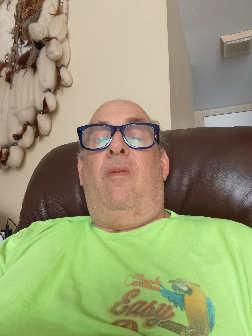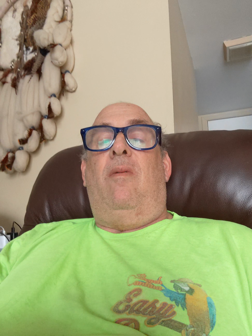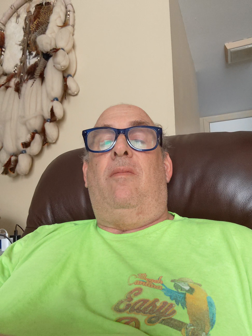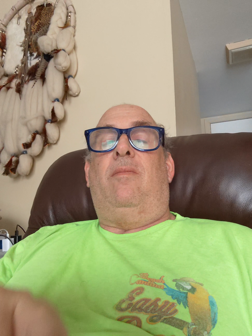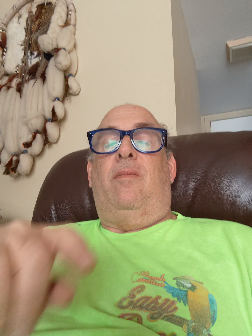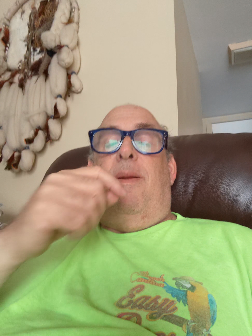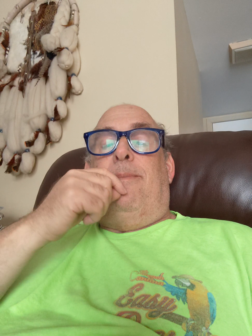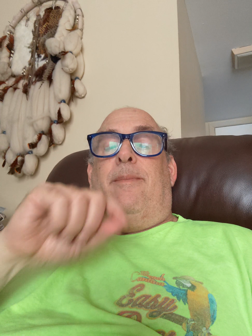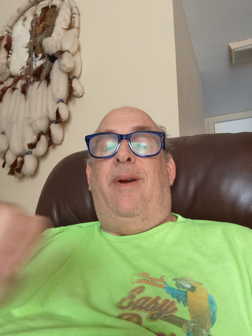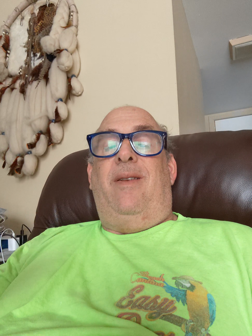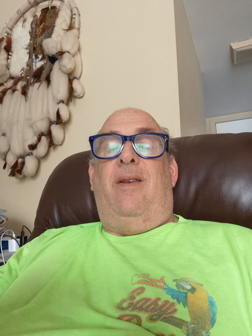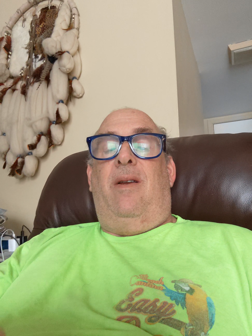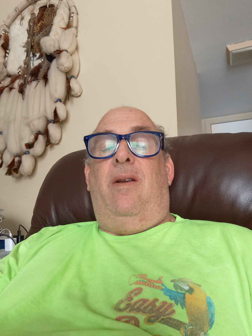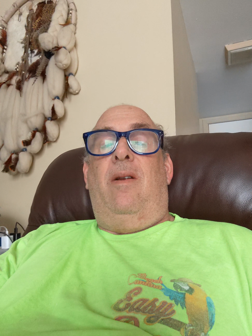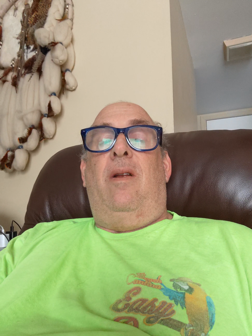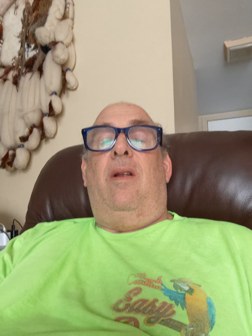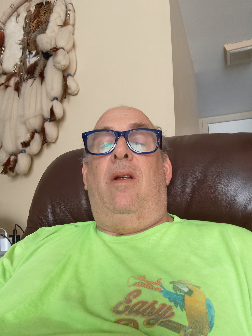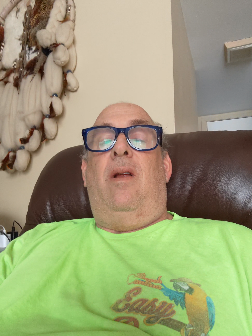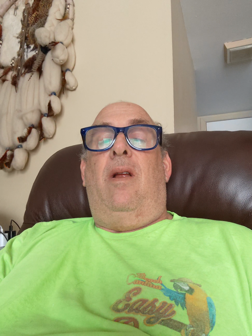pen